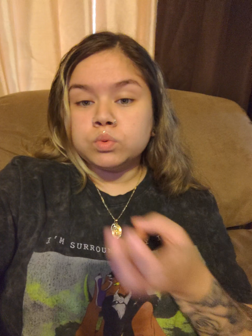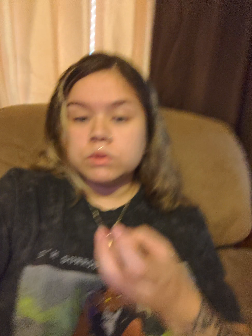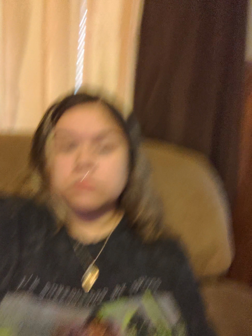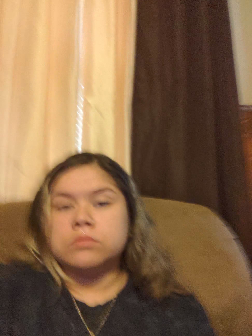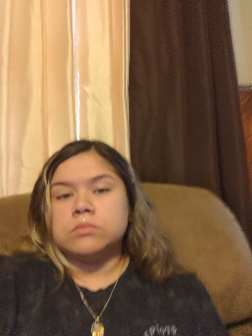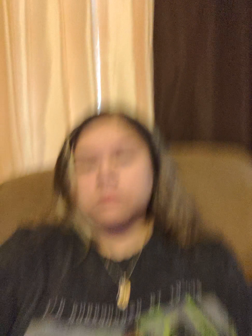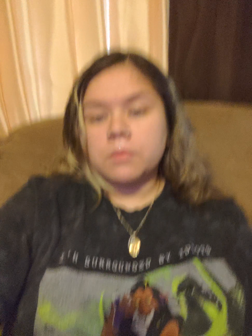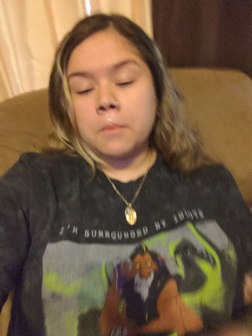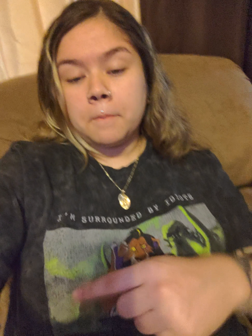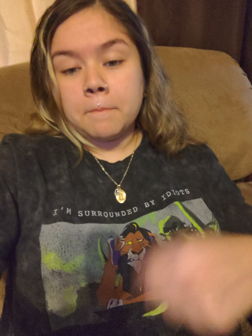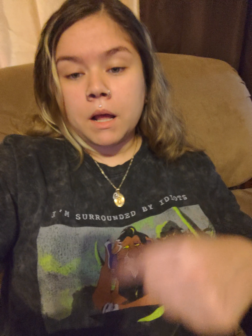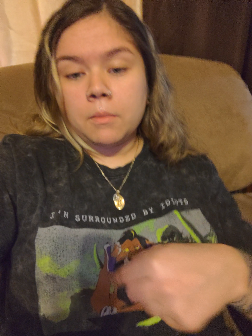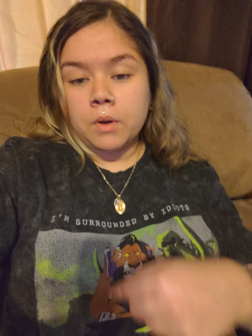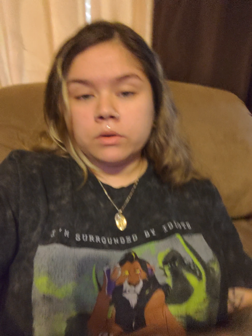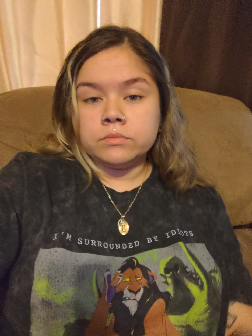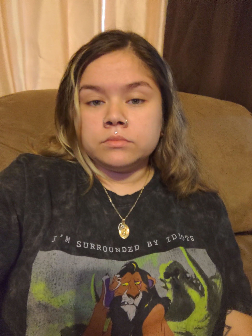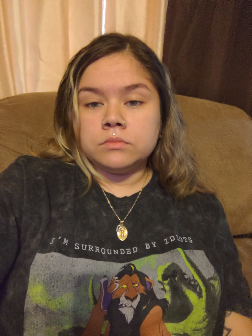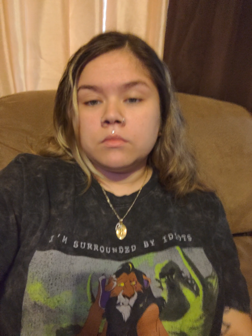belly button